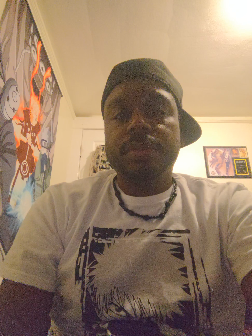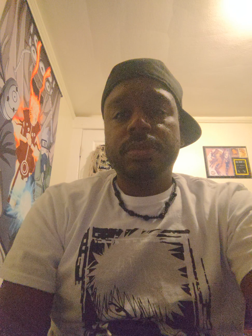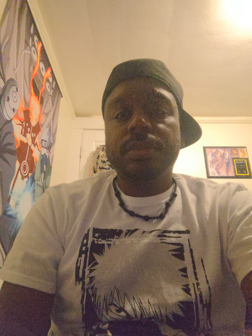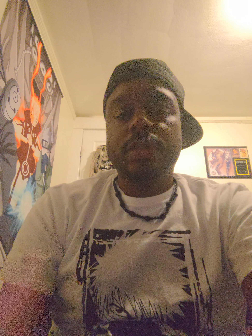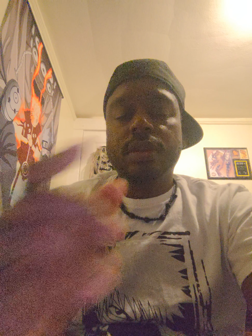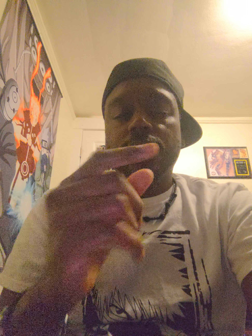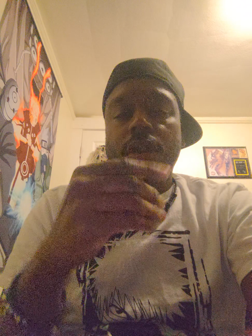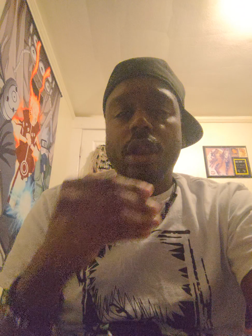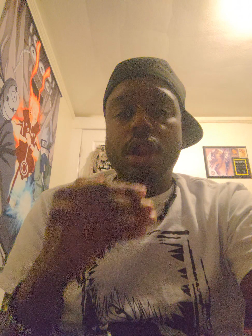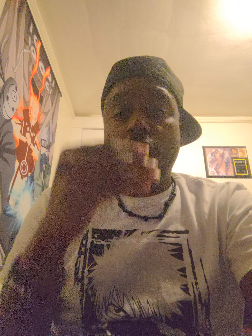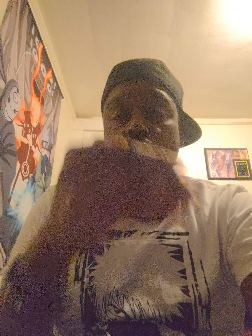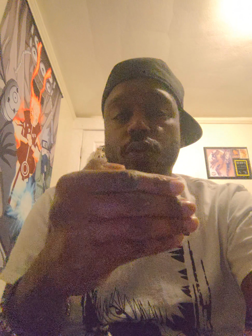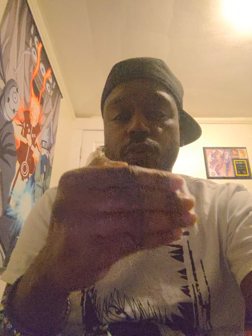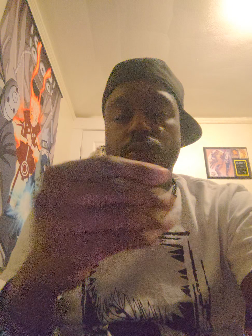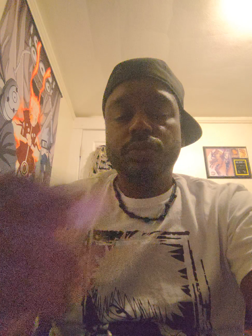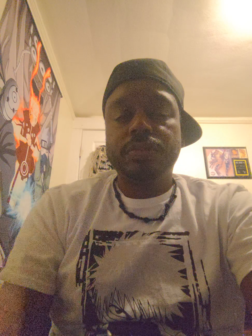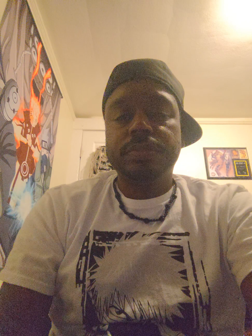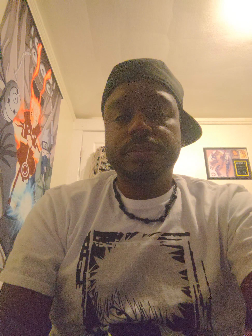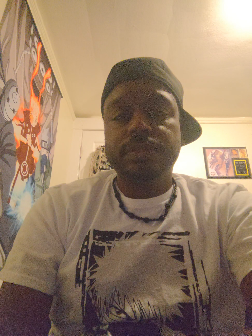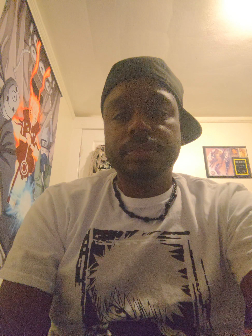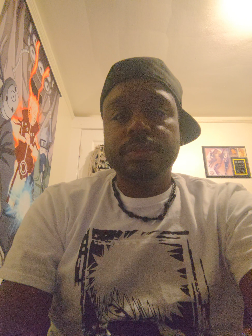close